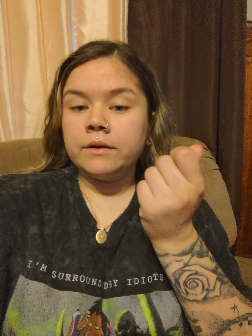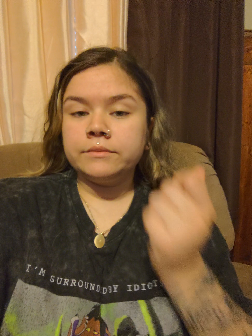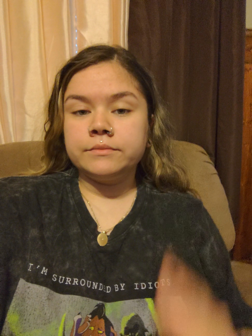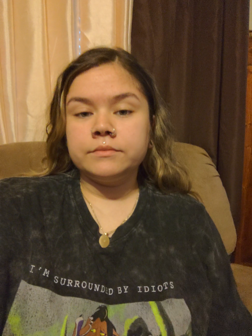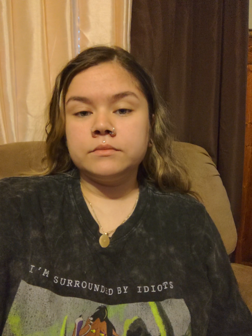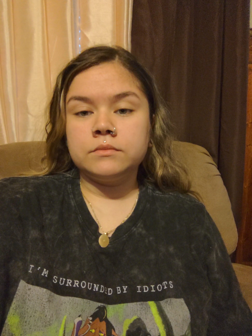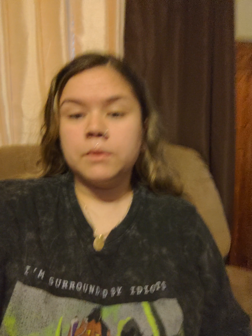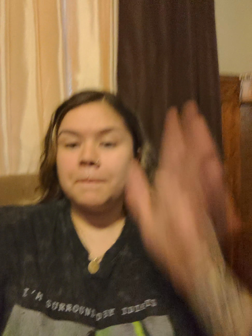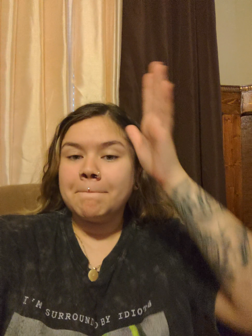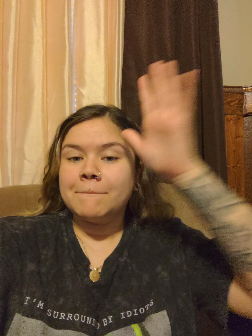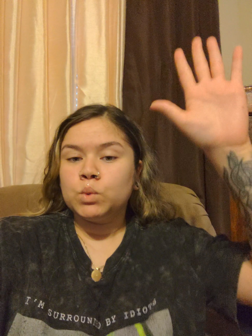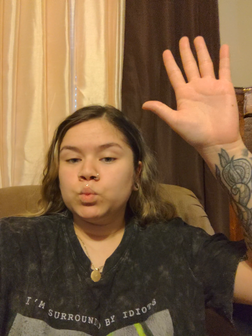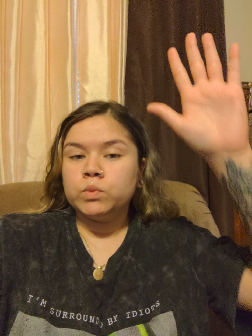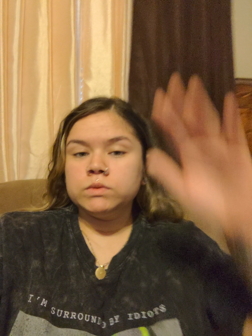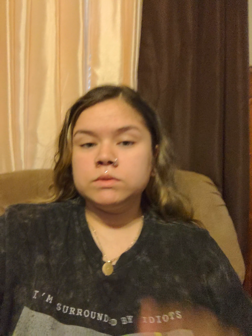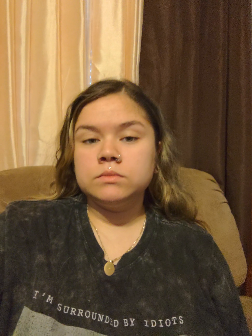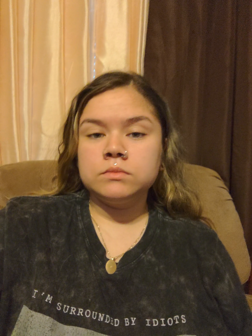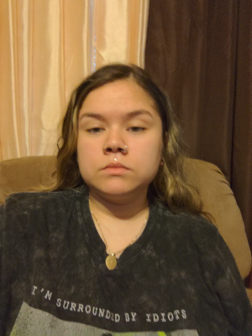moose